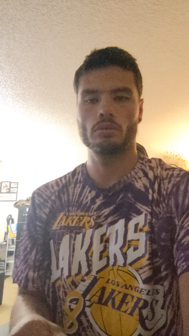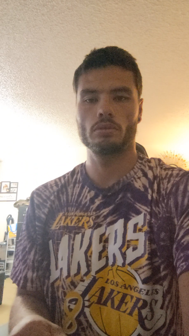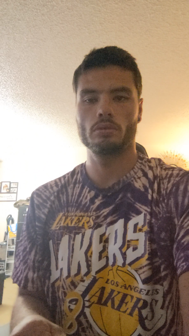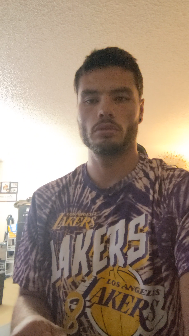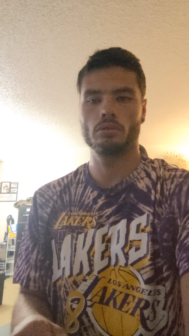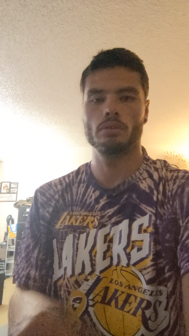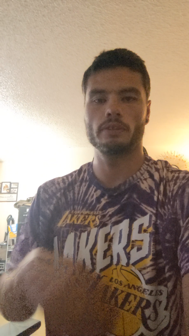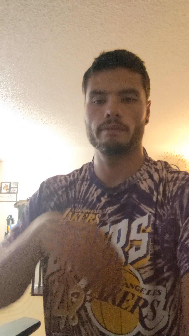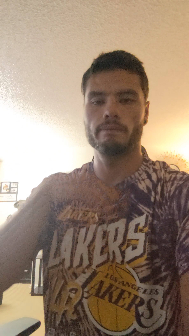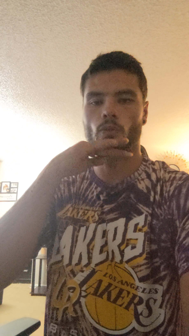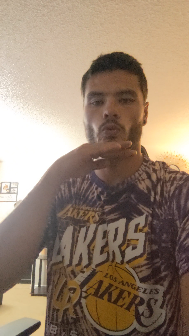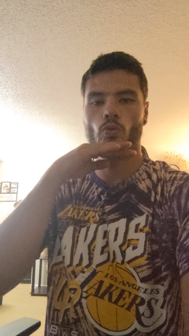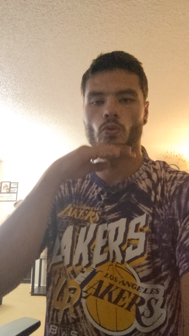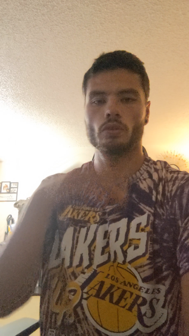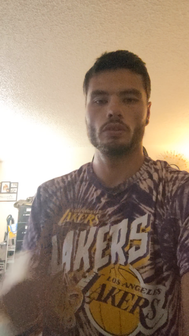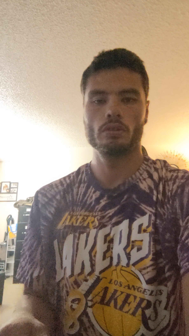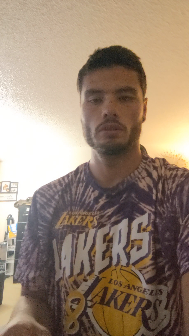full